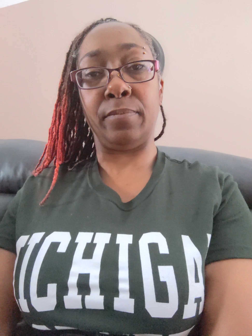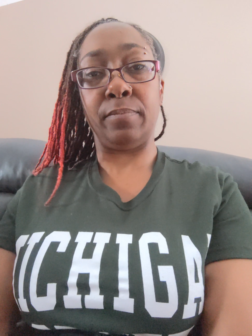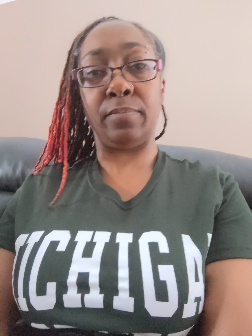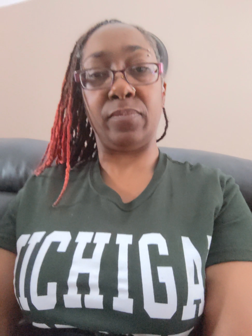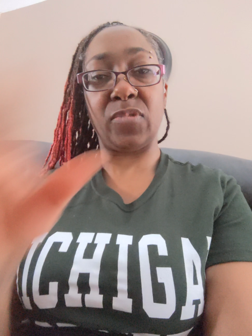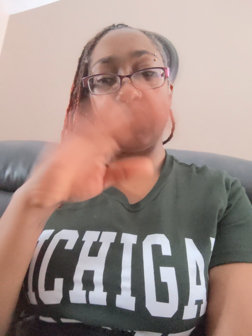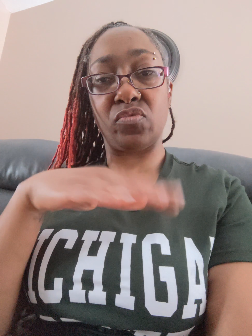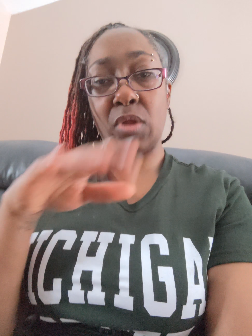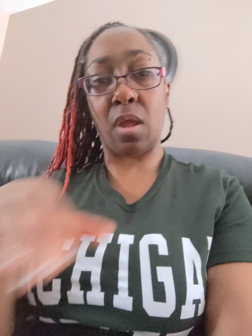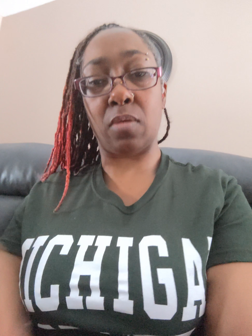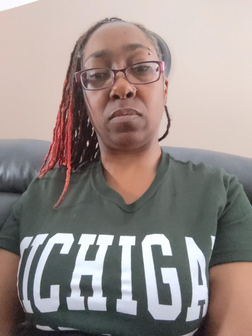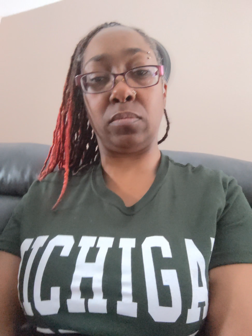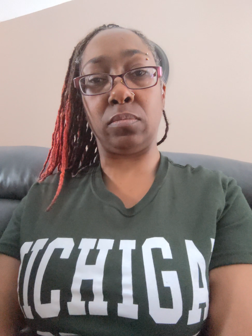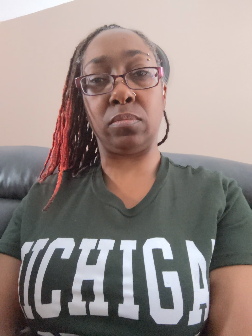child